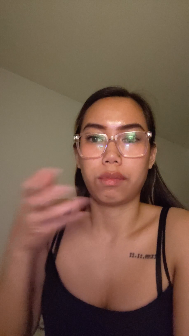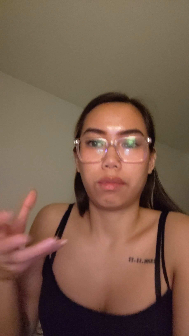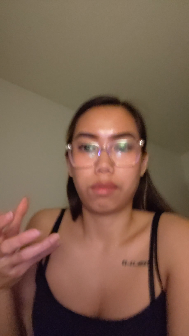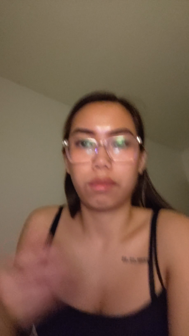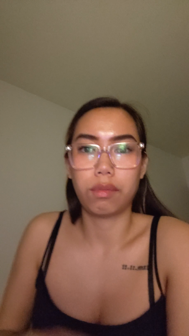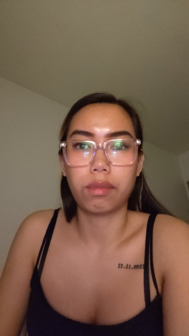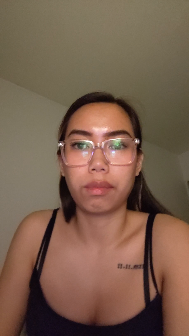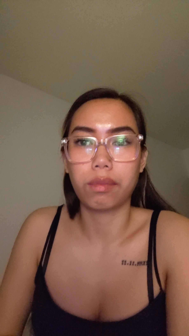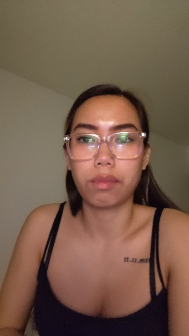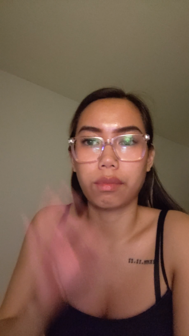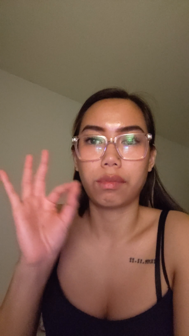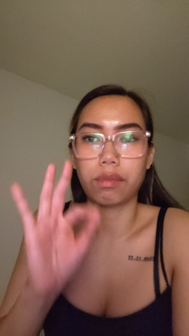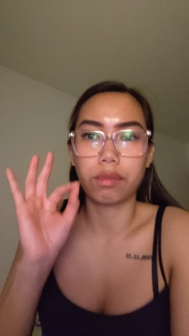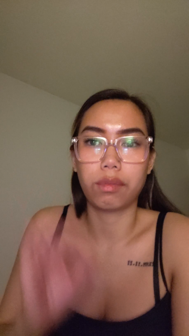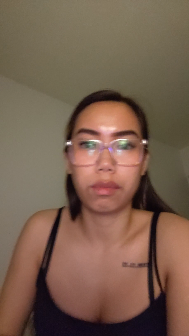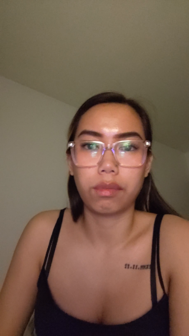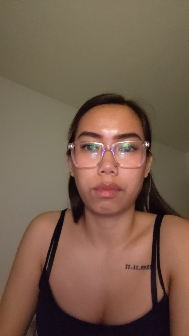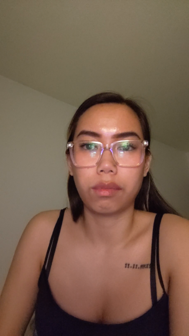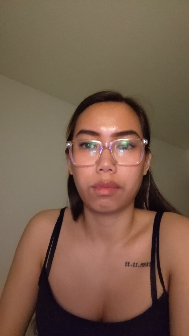fit